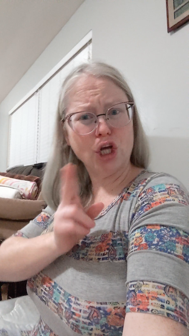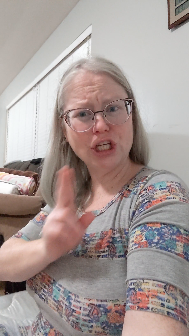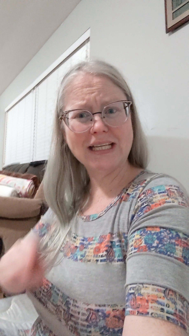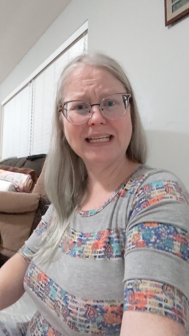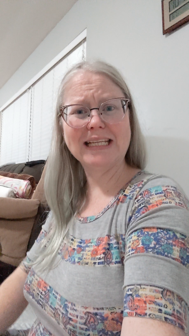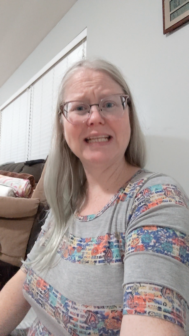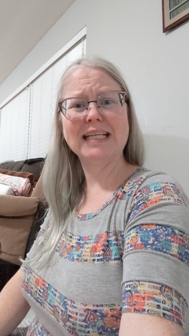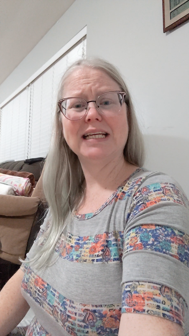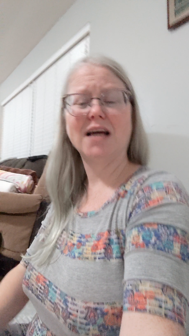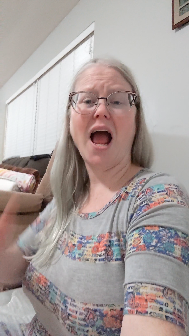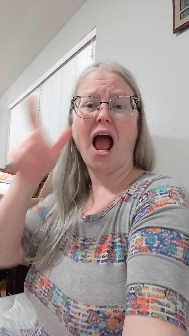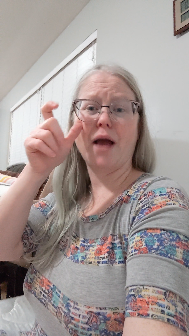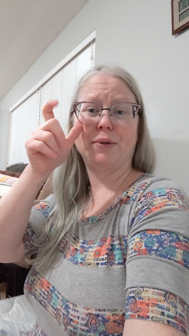camera